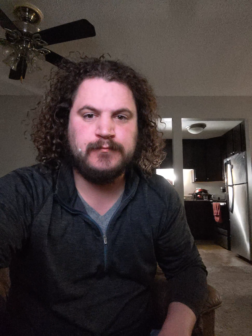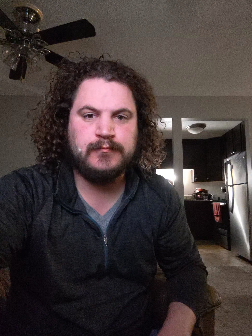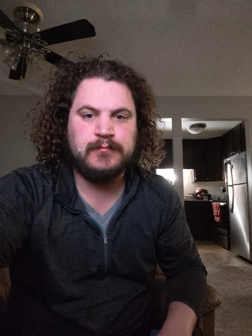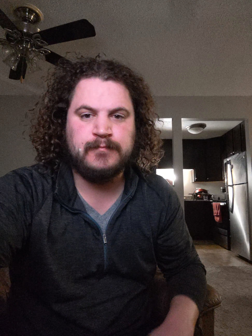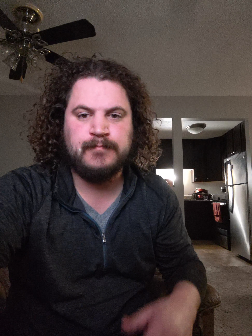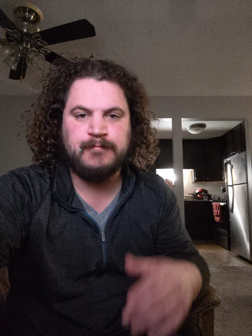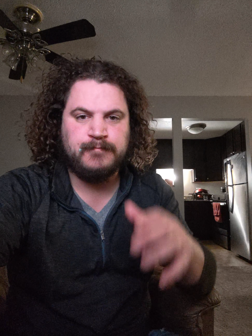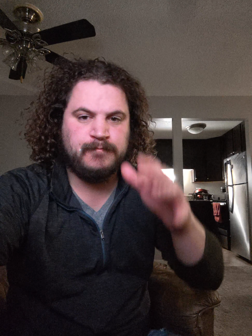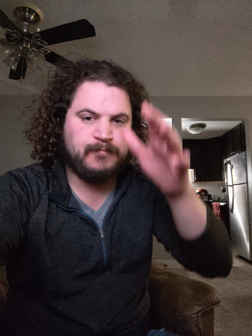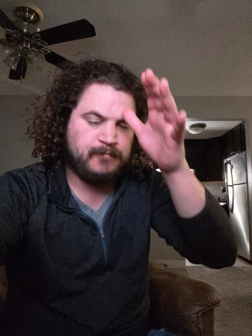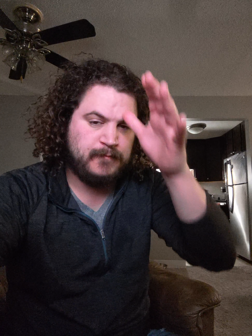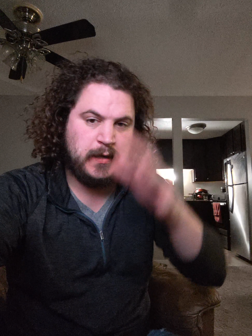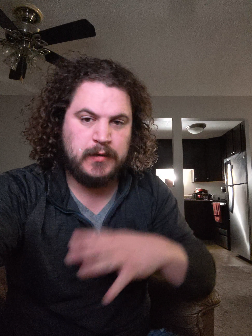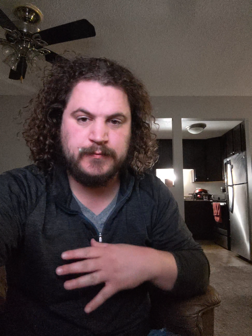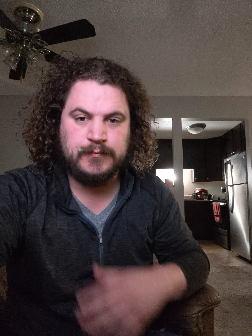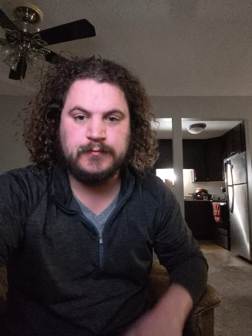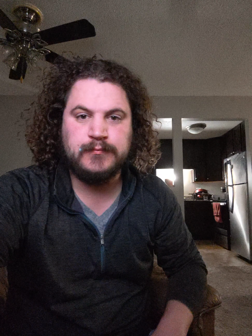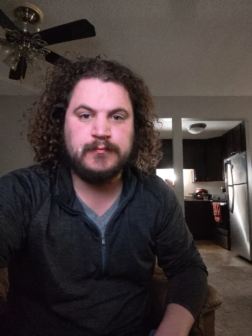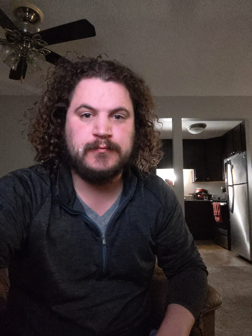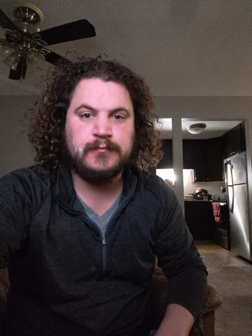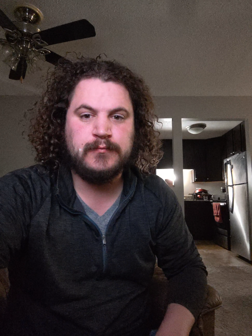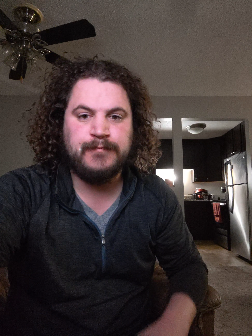man